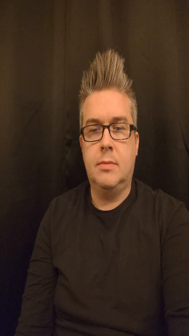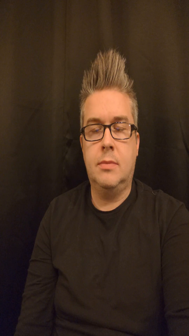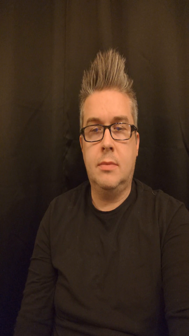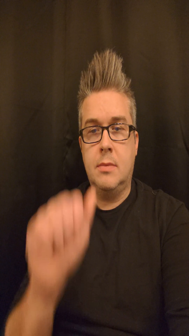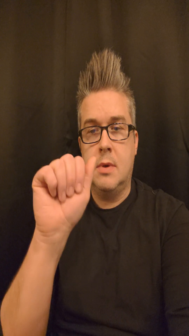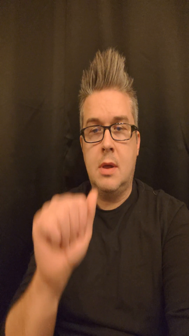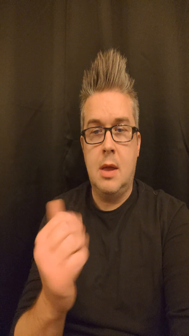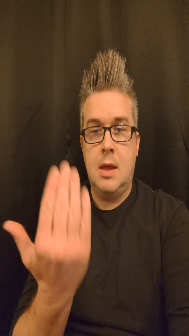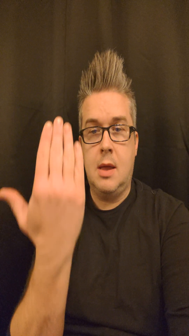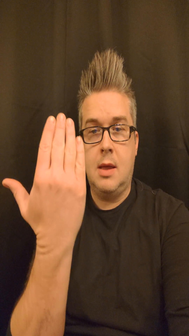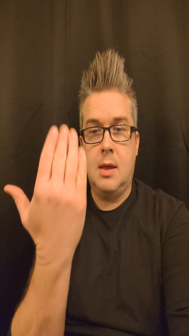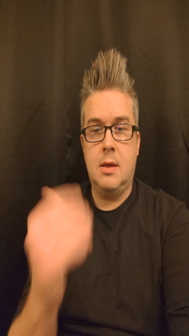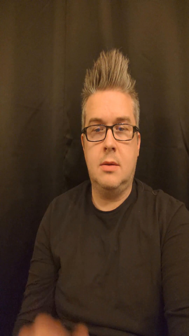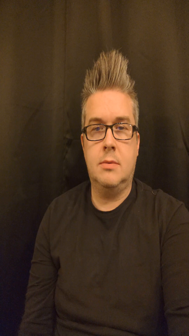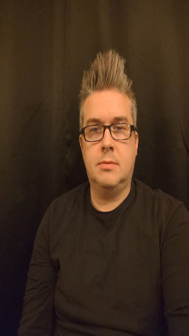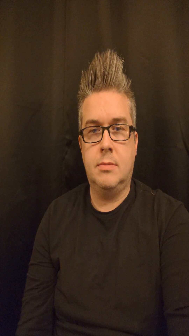mitten